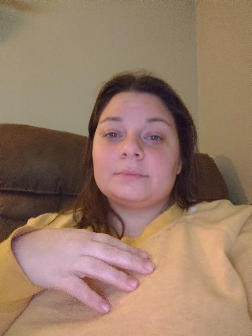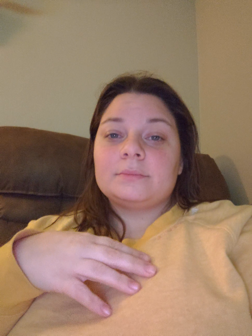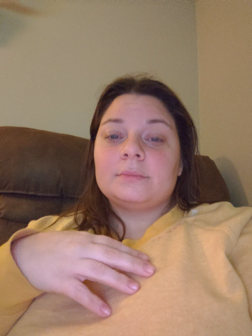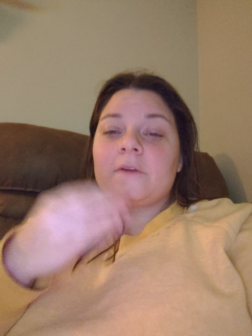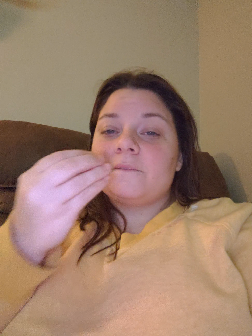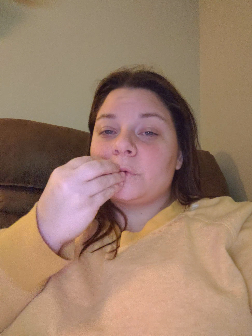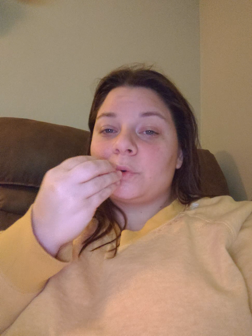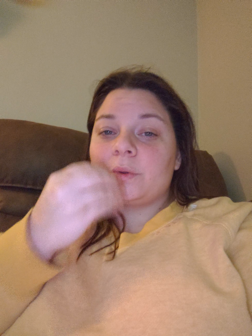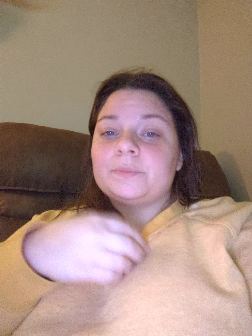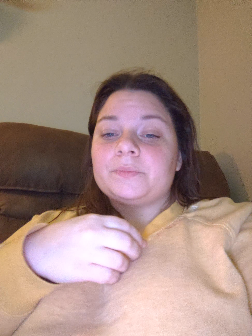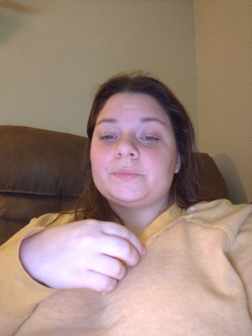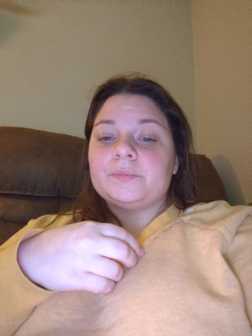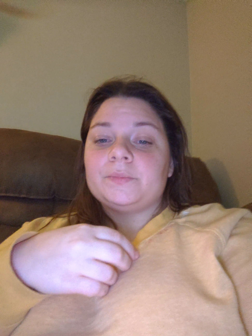food